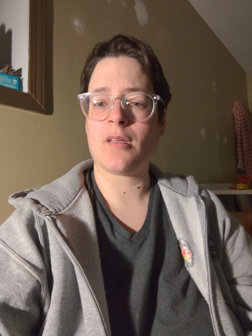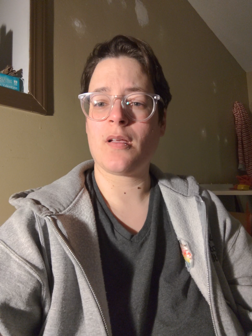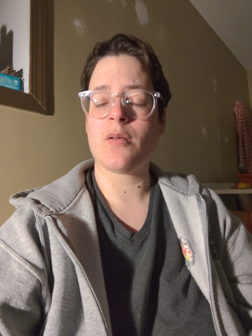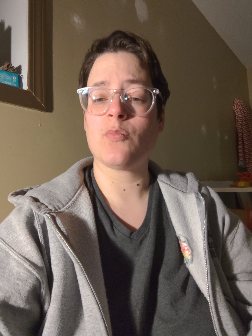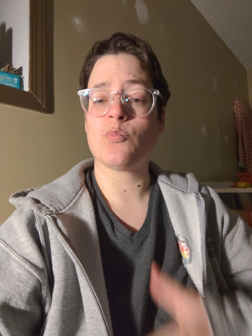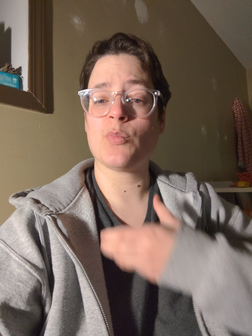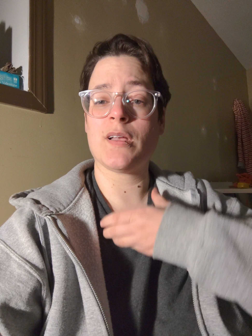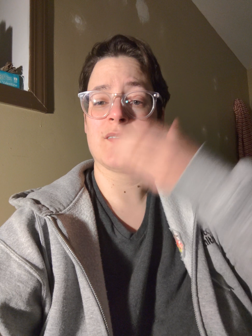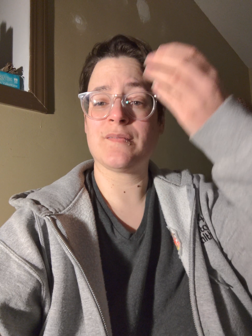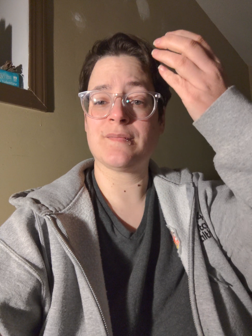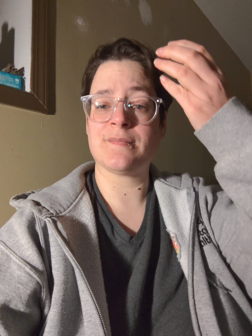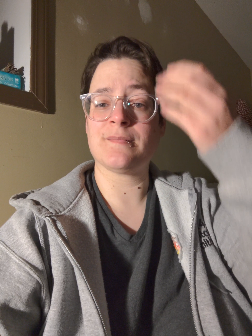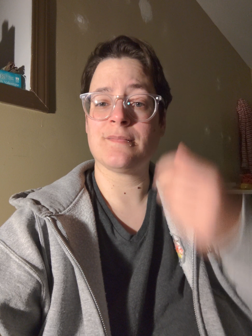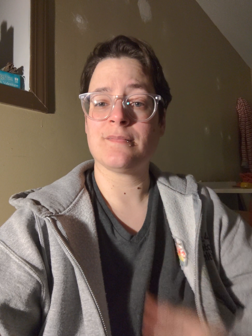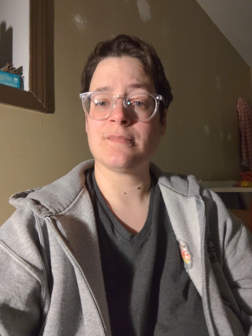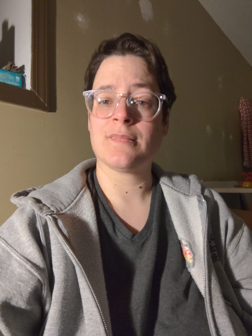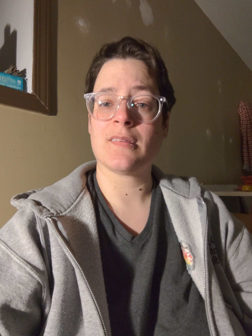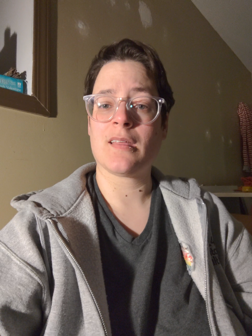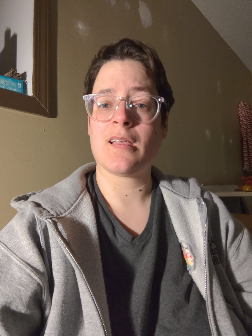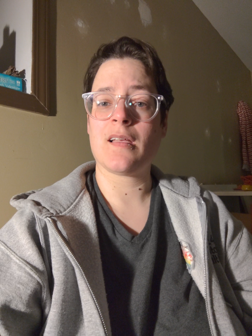giraffe